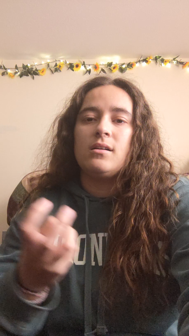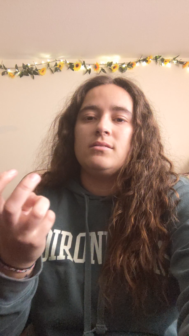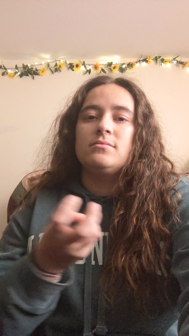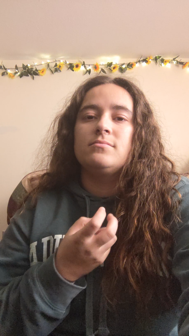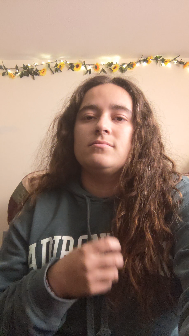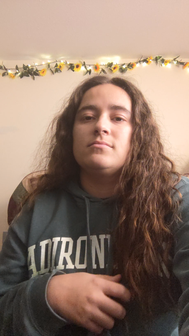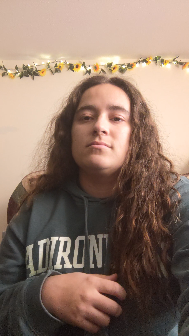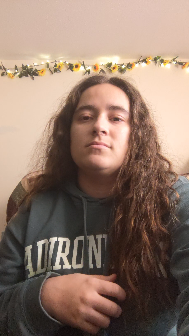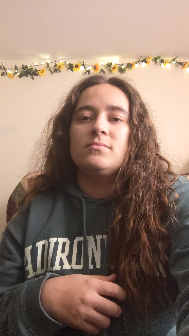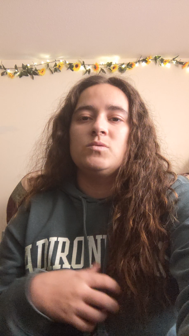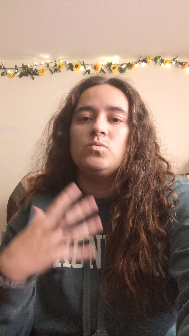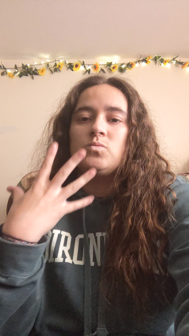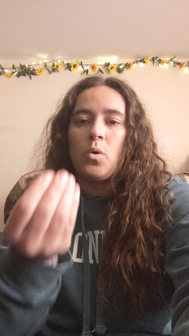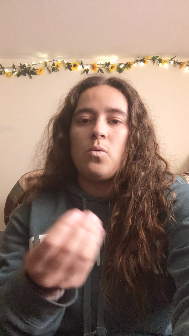got to